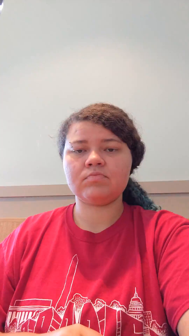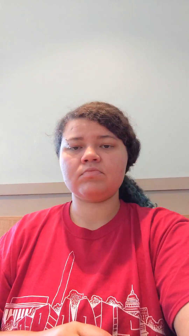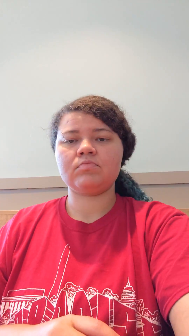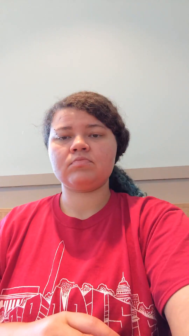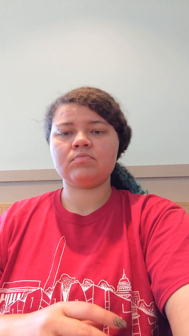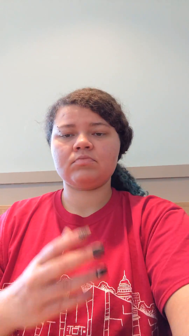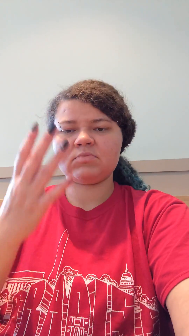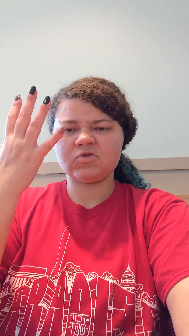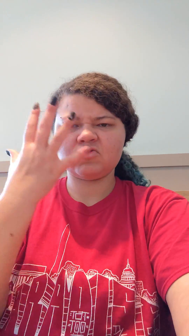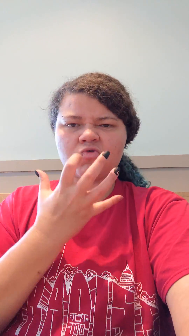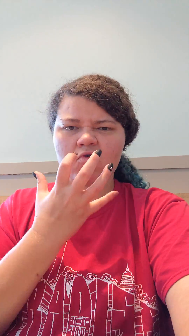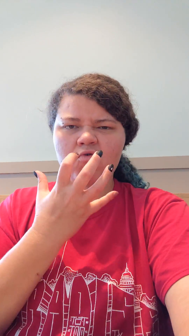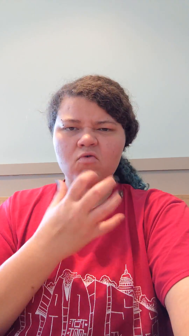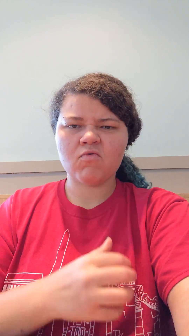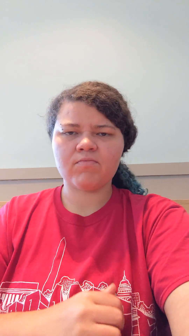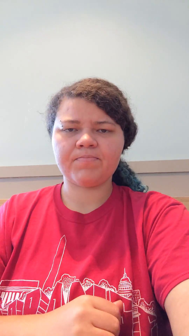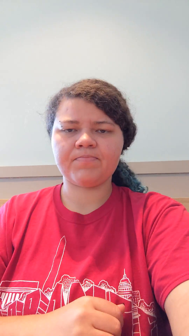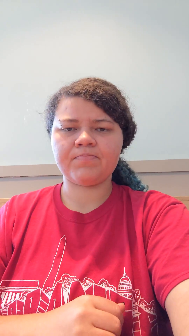dark